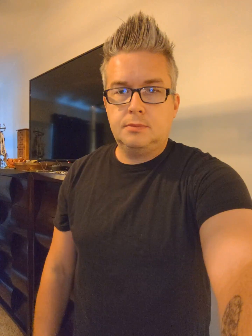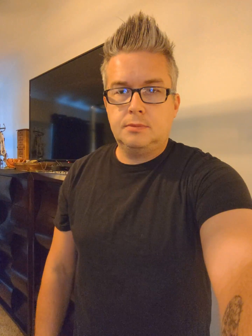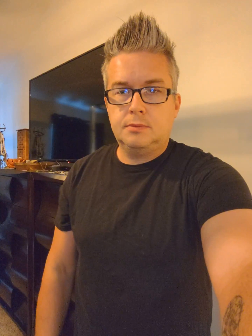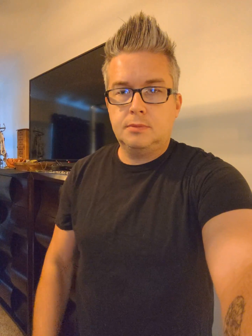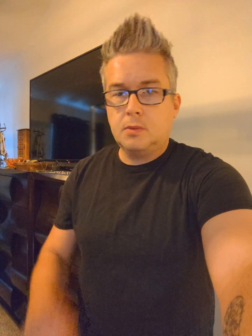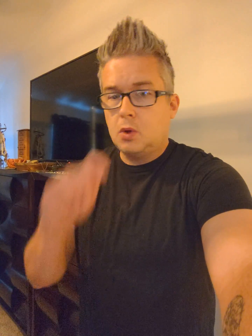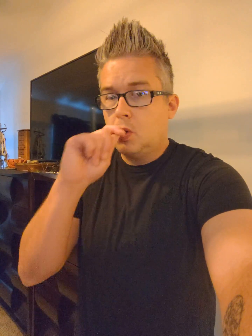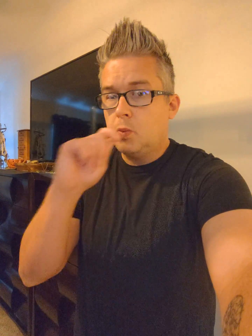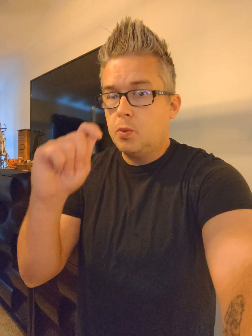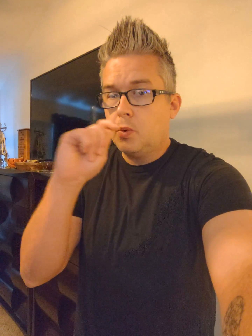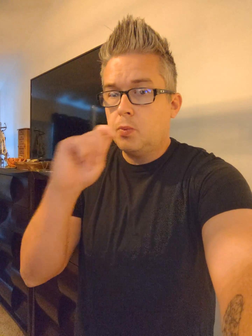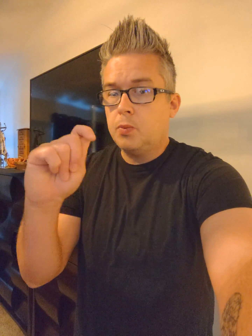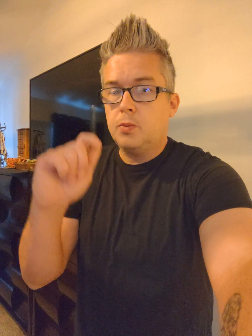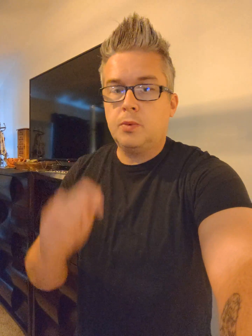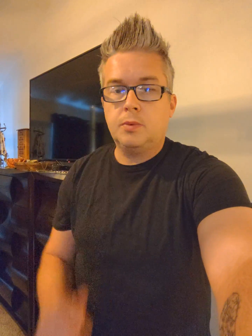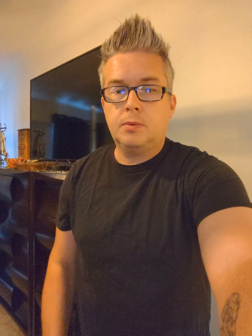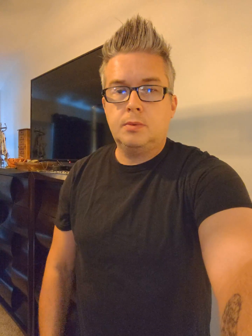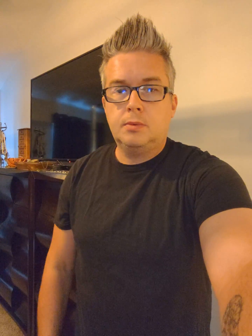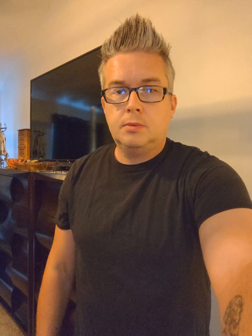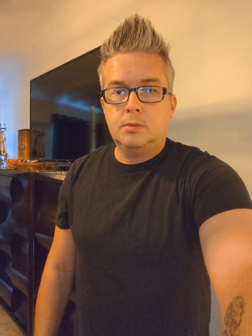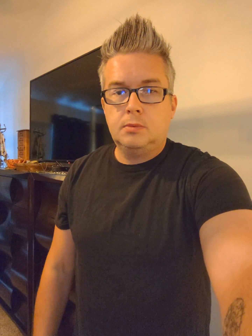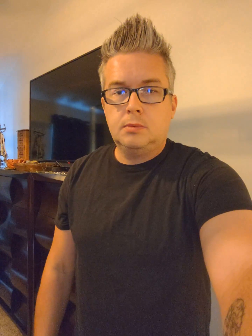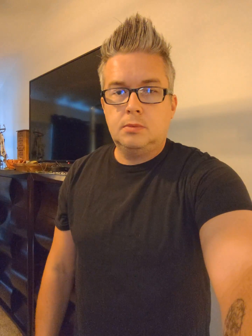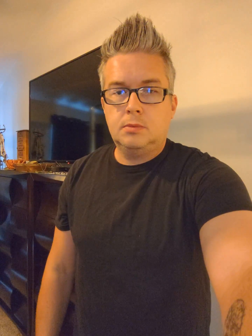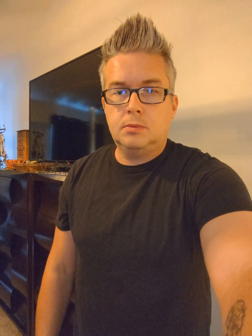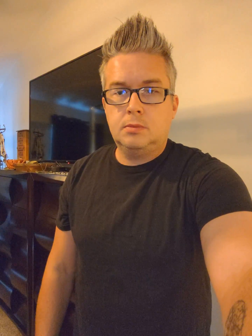popsicle